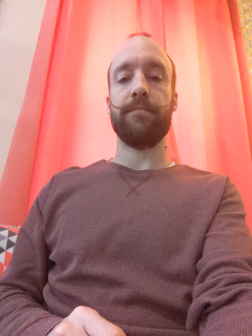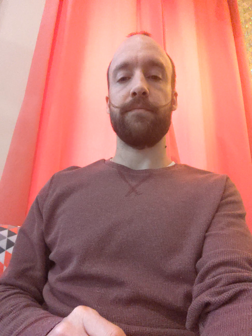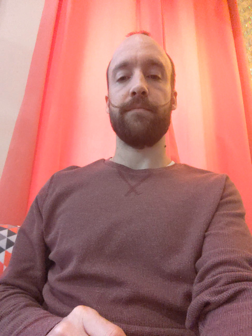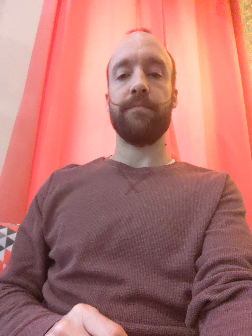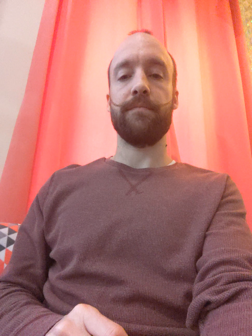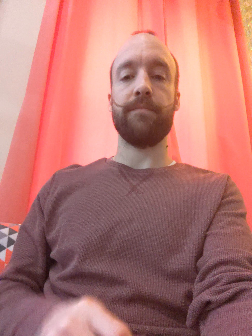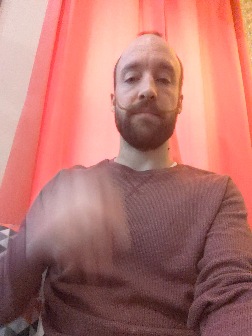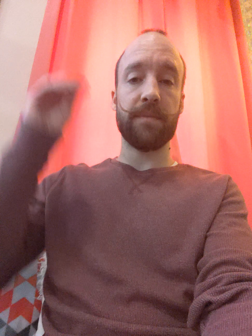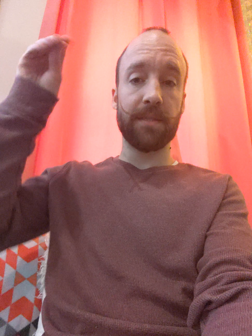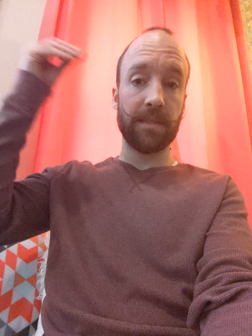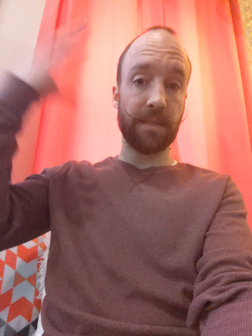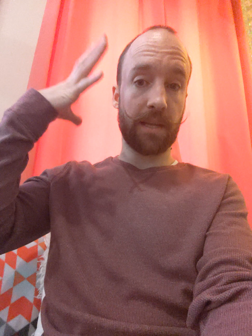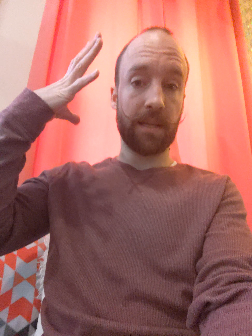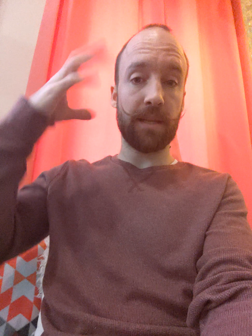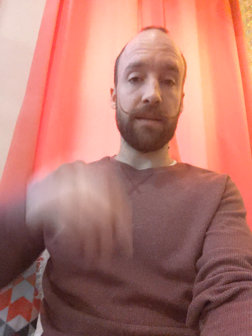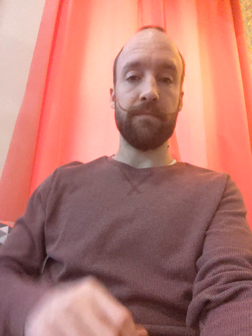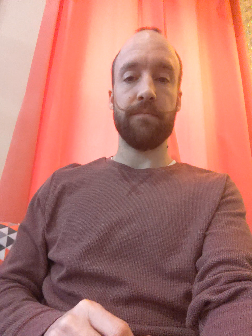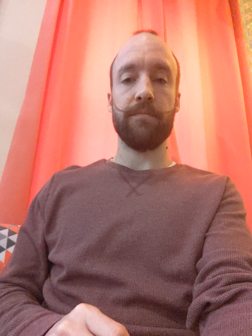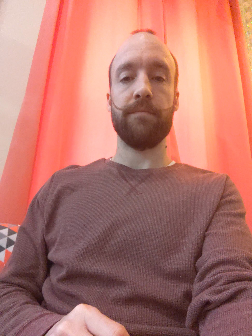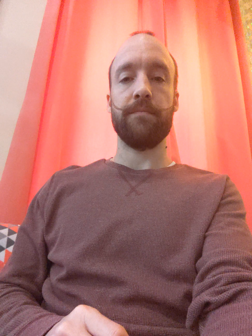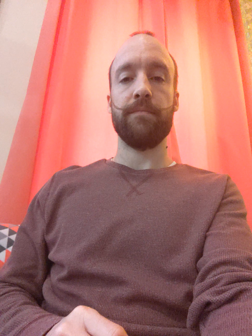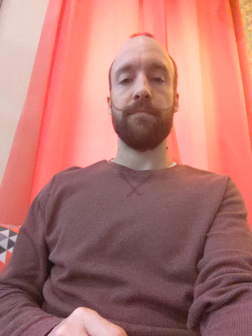sun